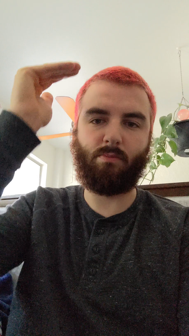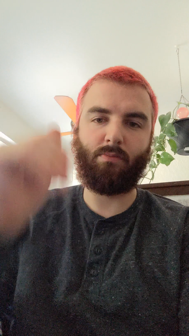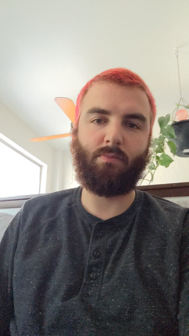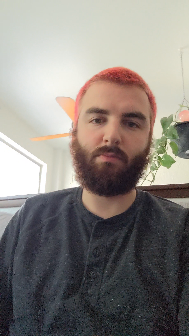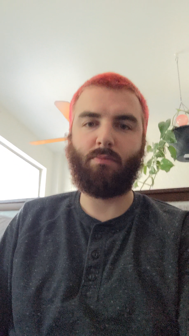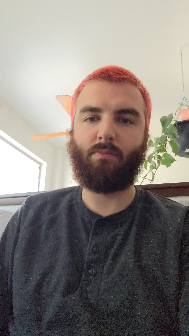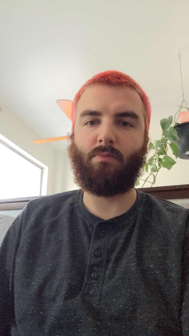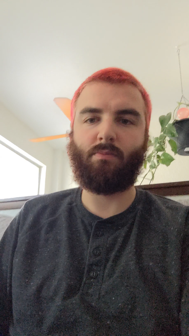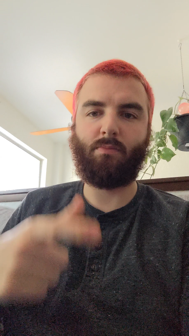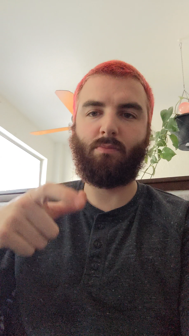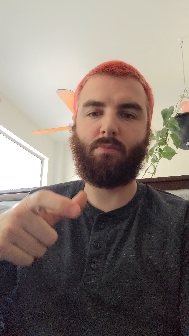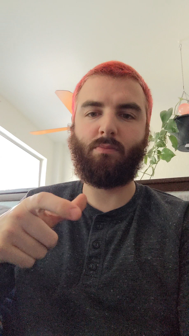plate